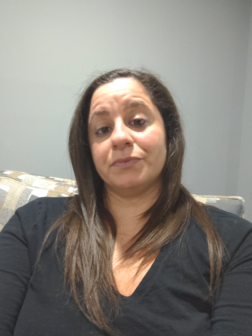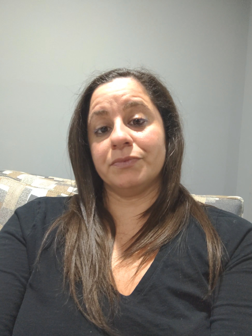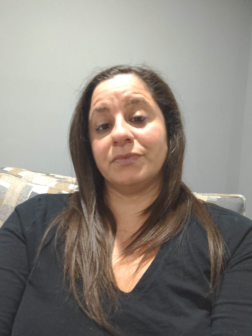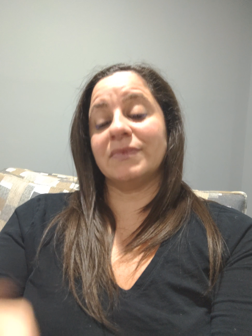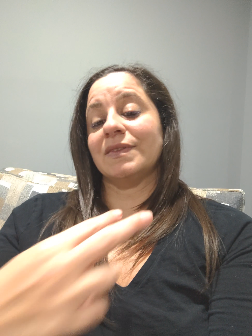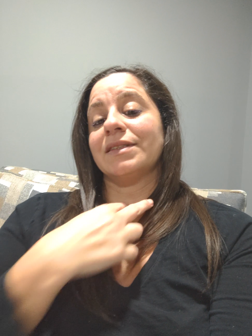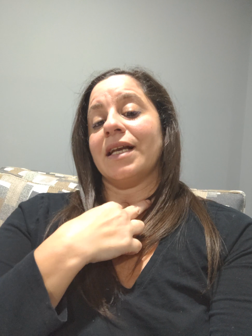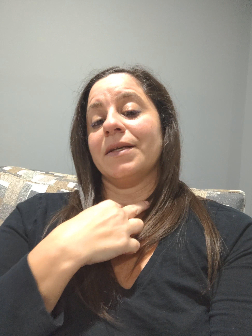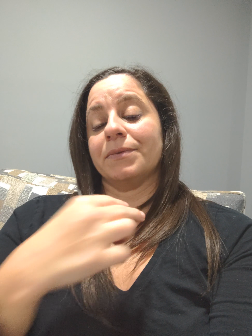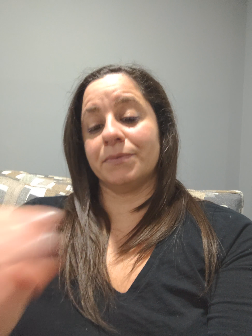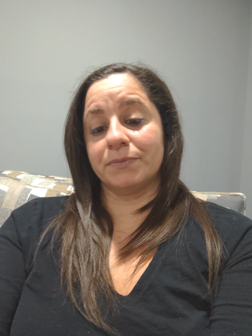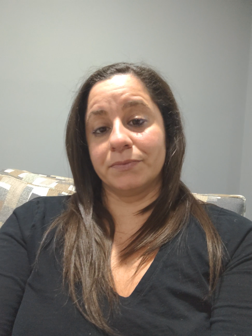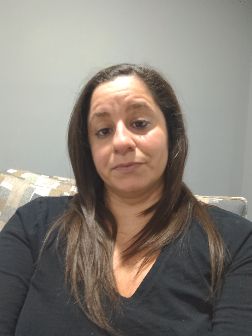stuck